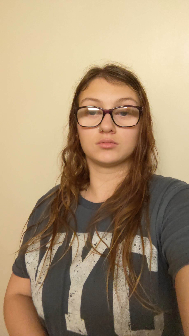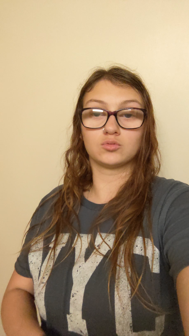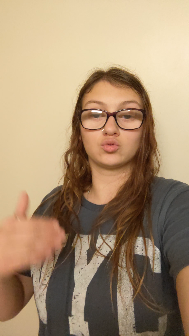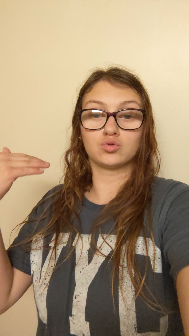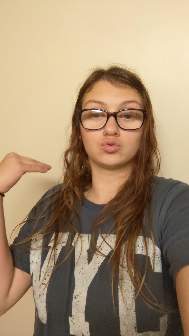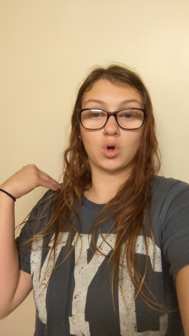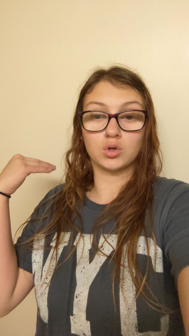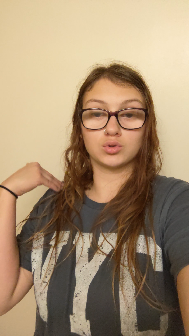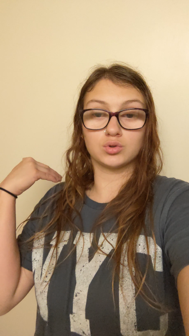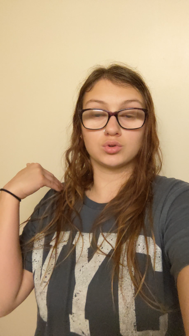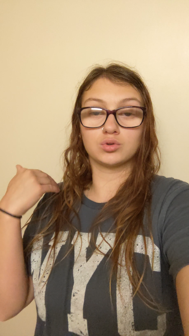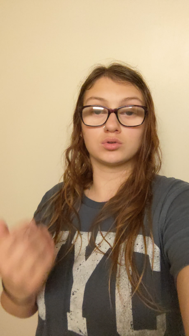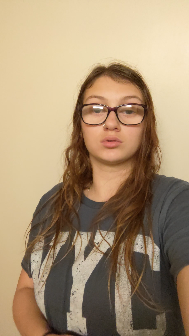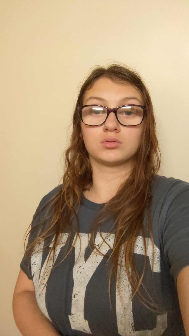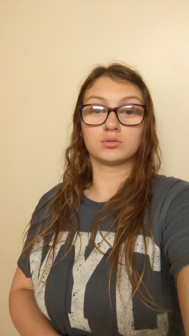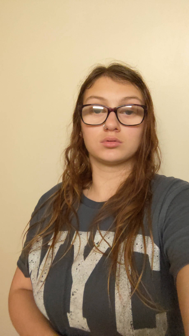shoulder